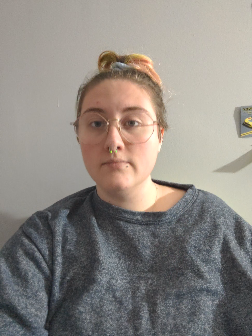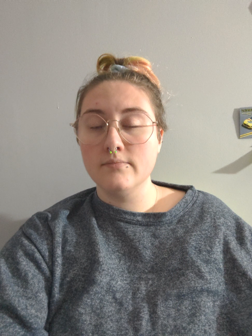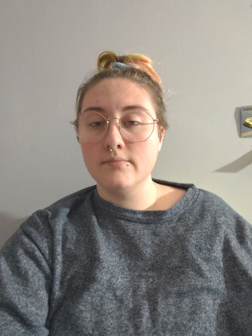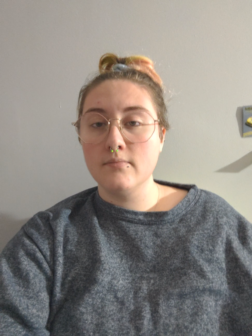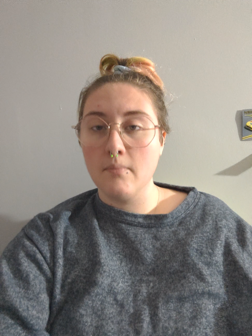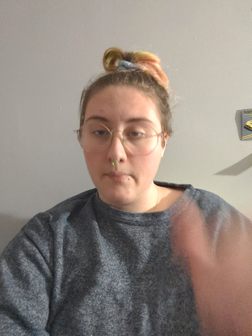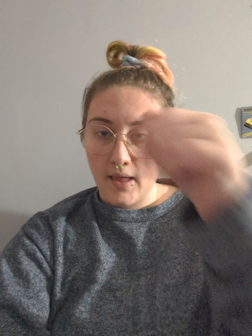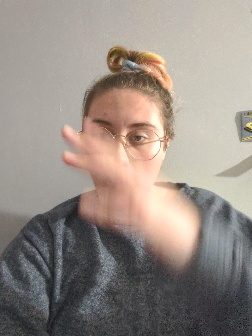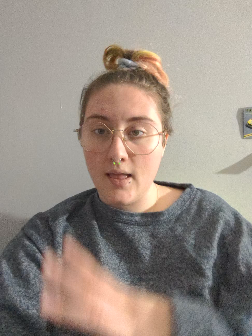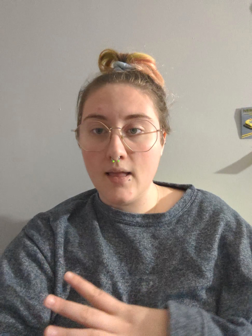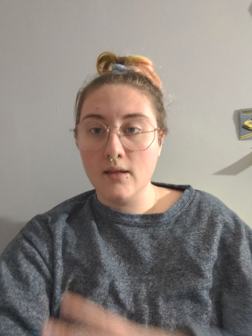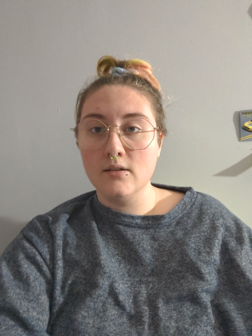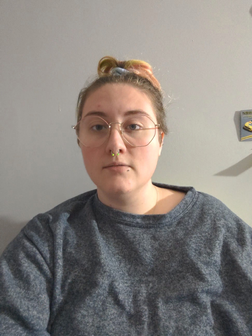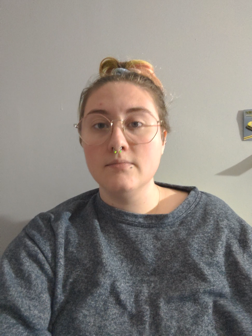man